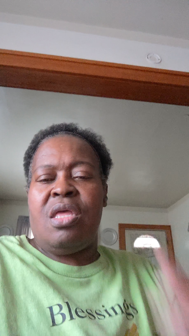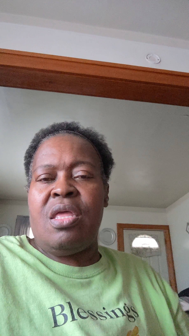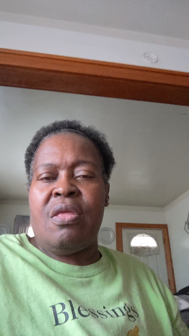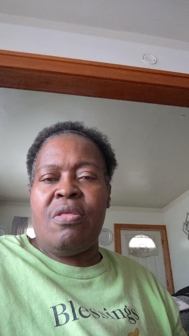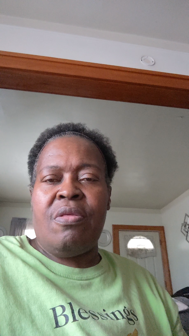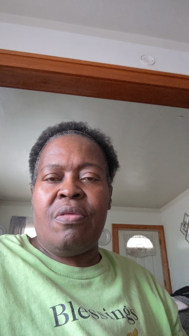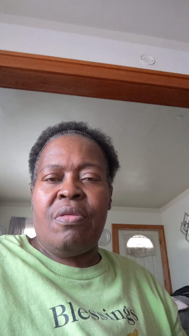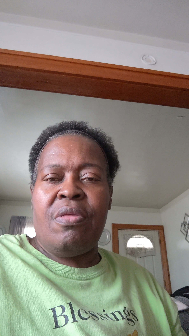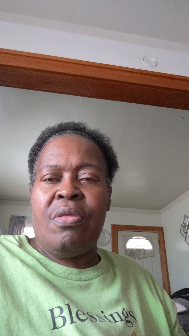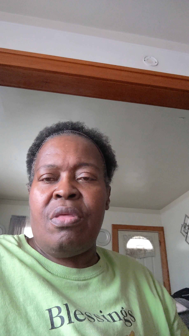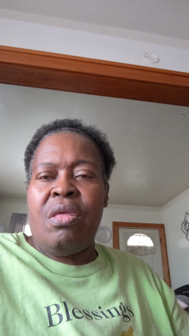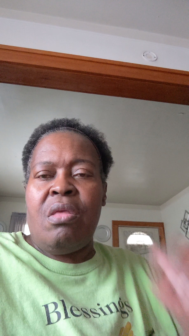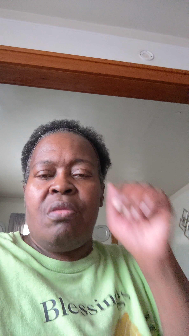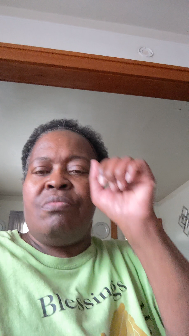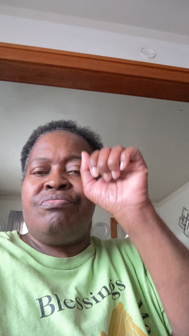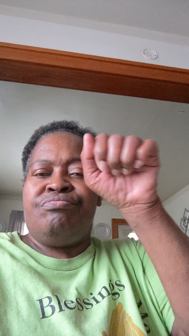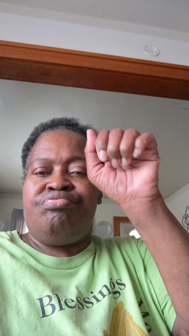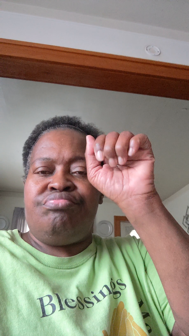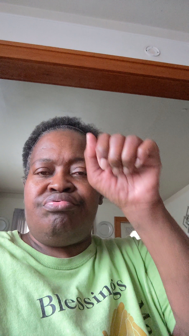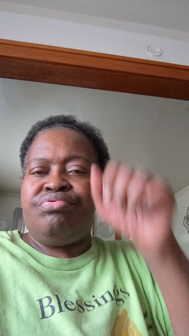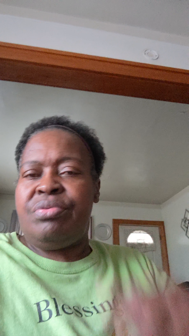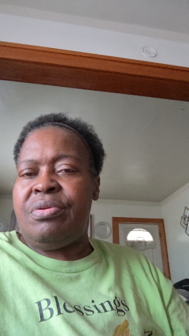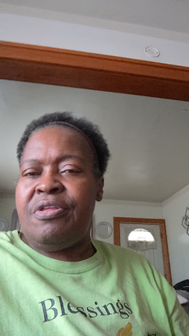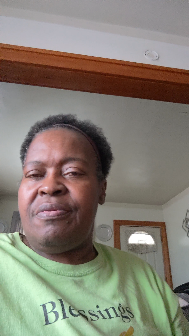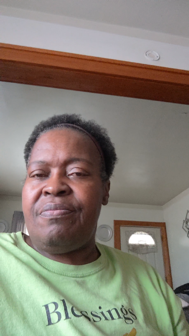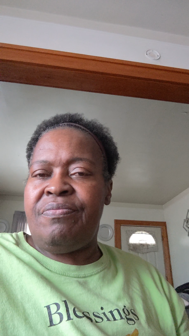knock